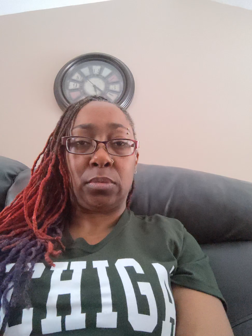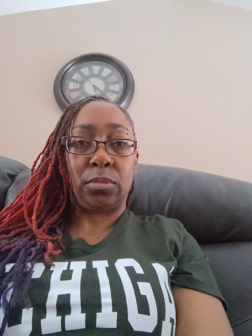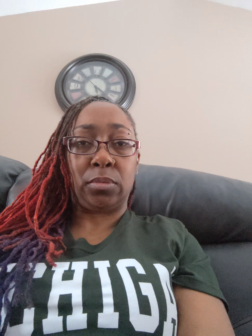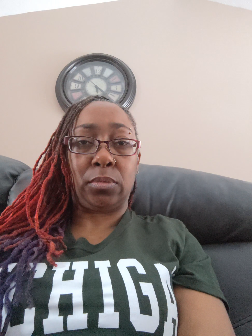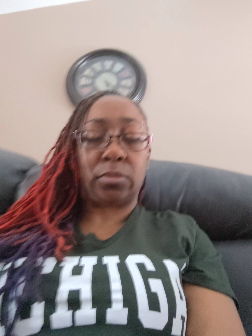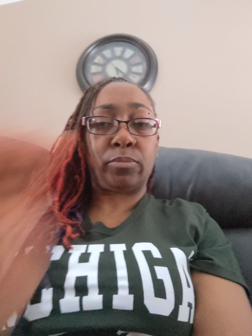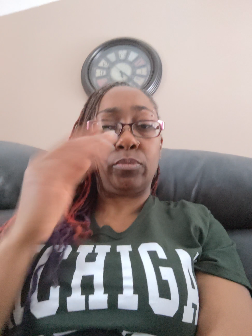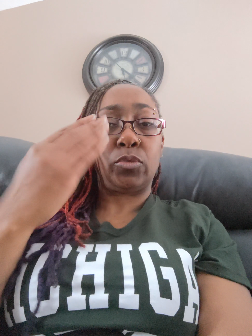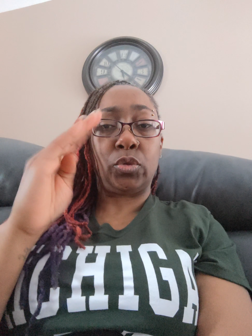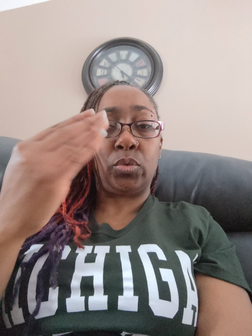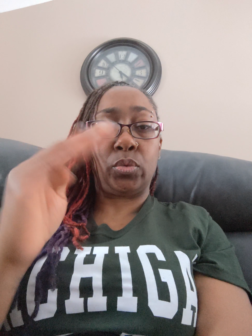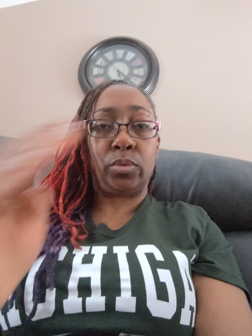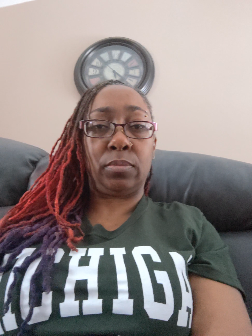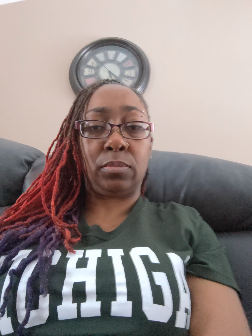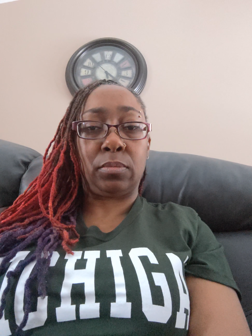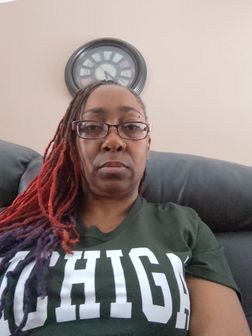blue